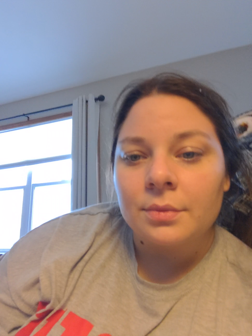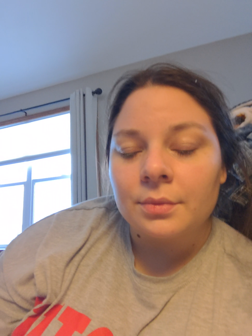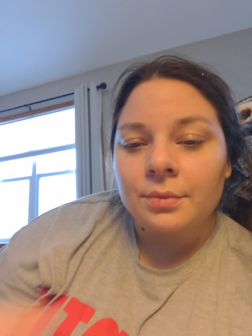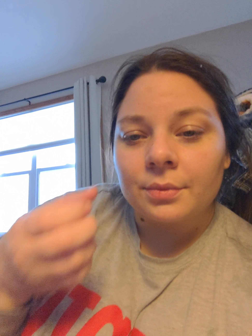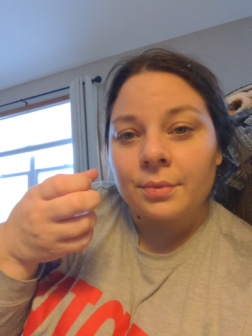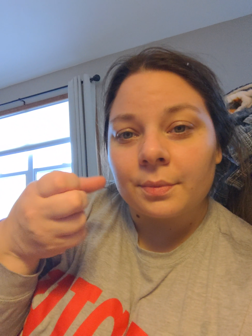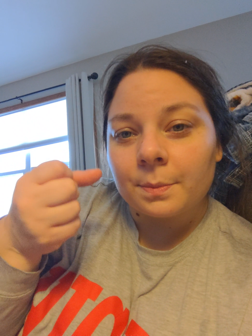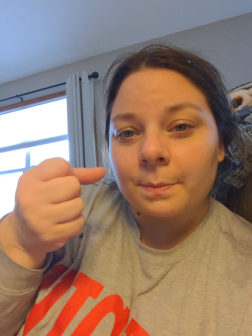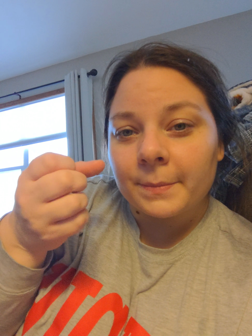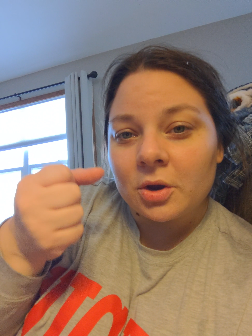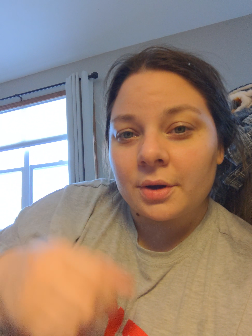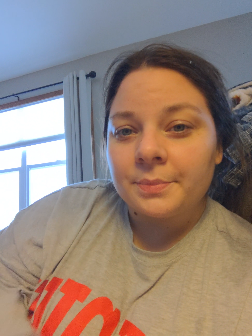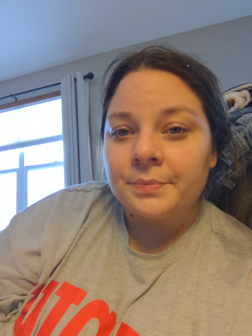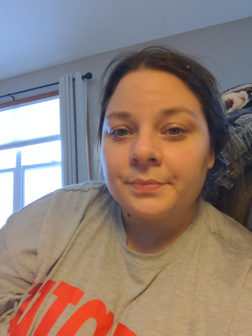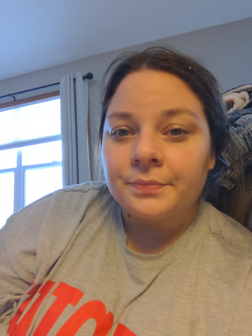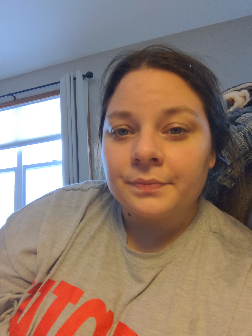milk